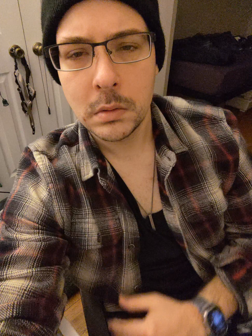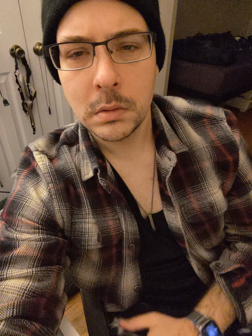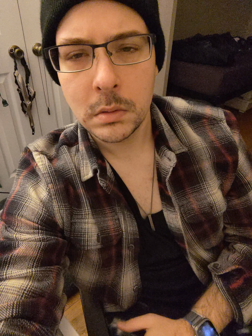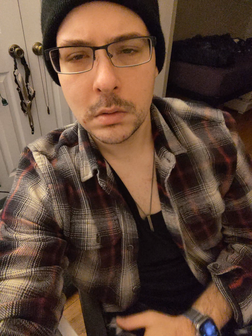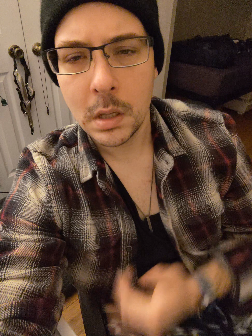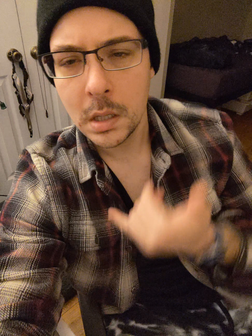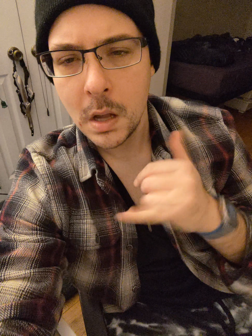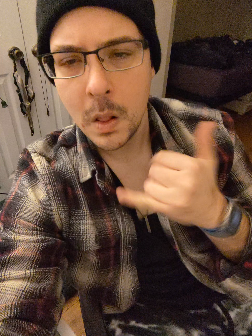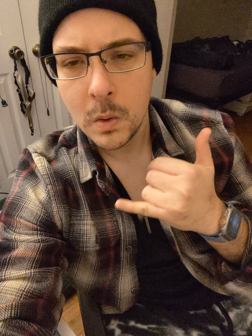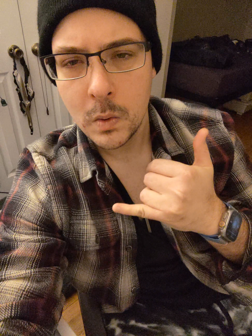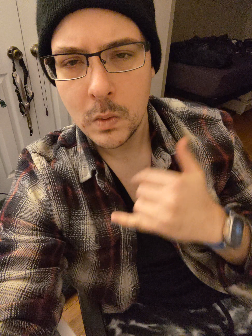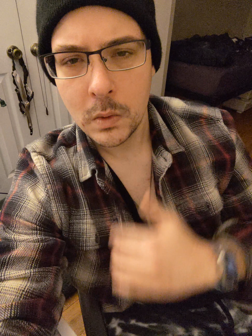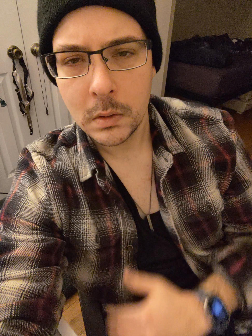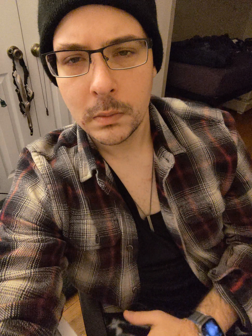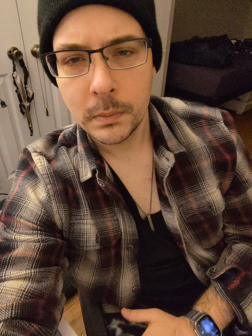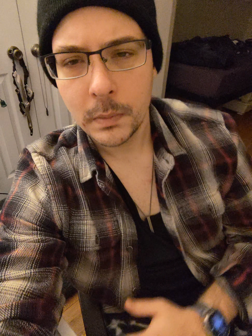yellow